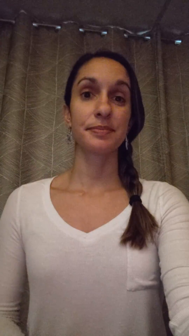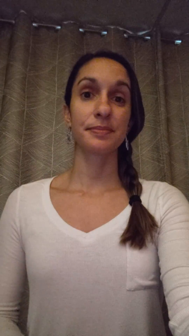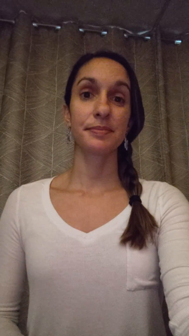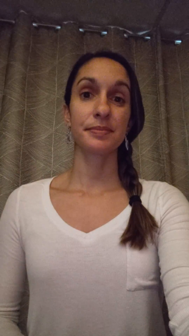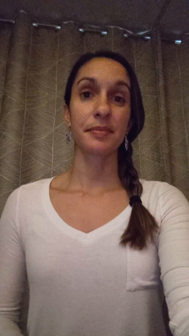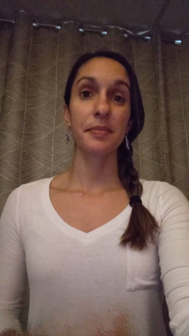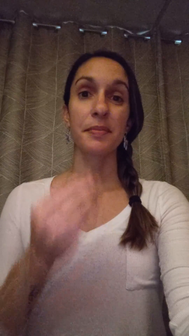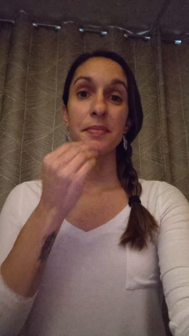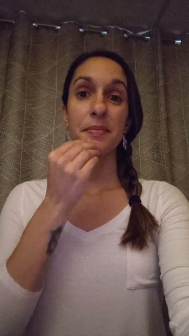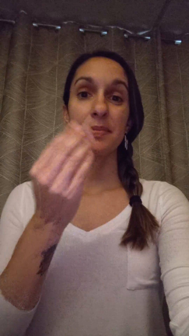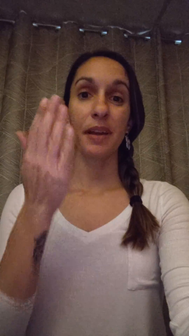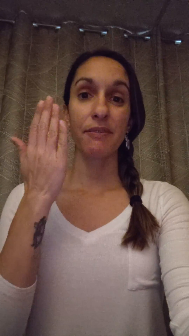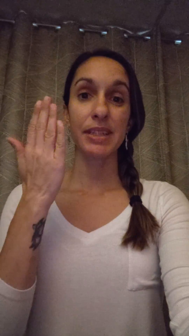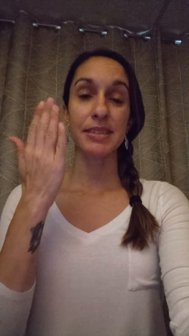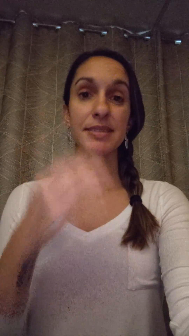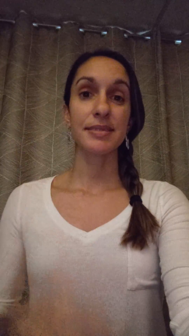breakfast